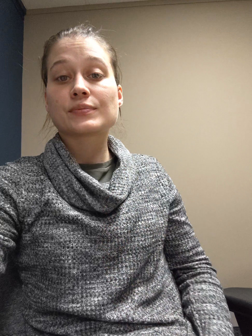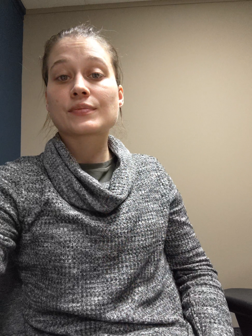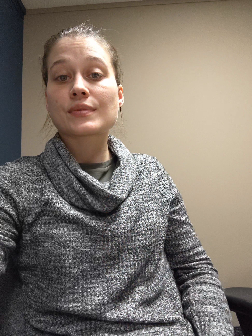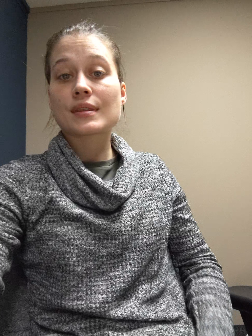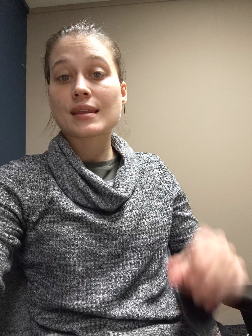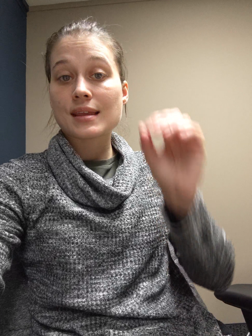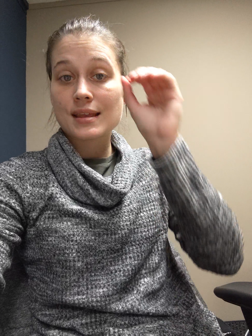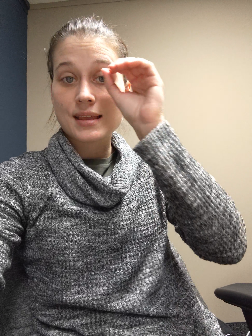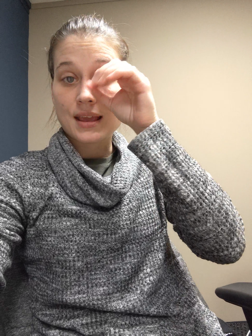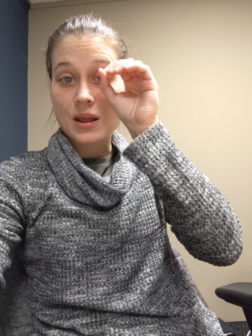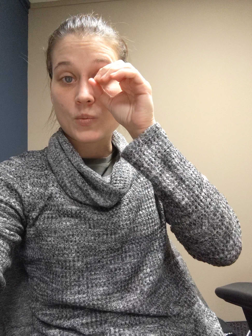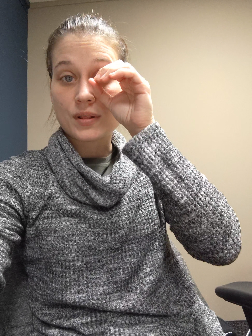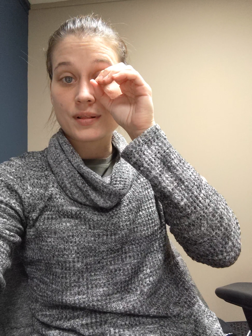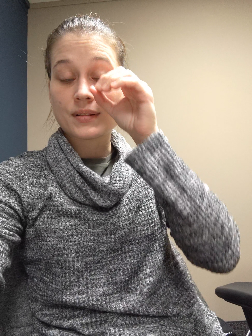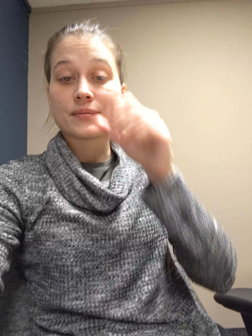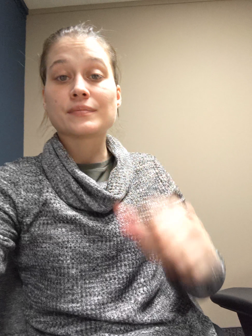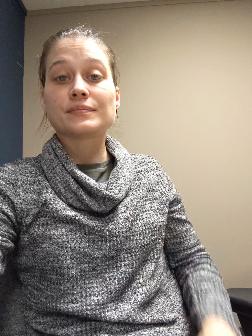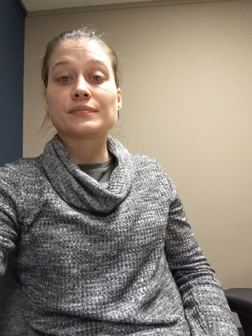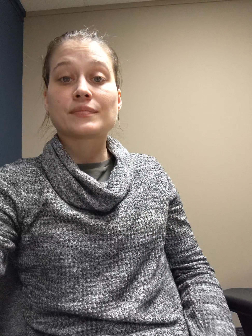owl